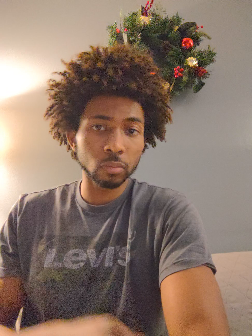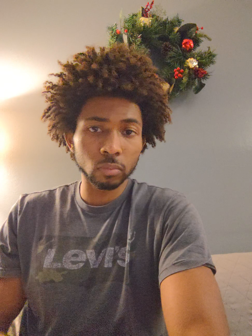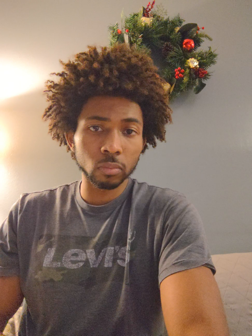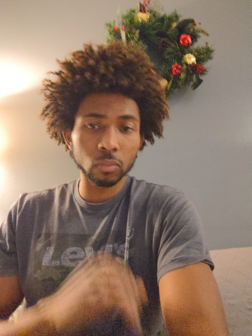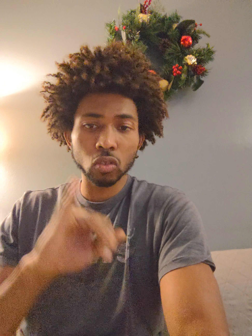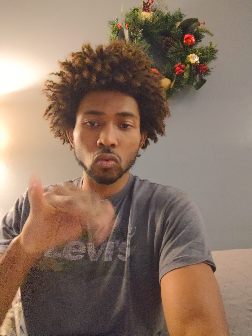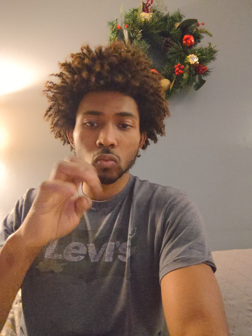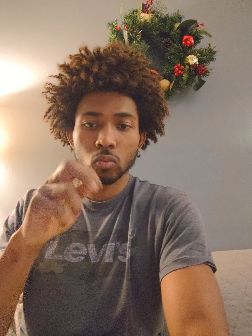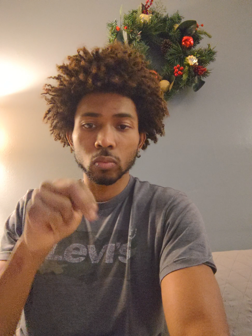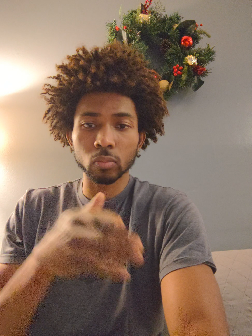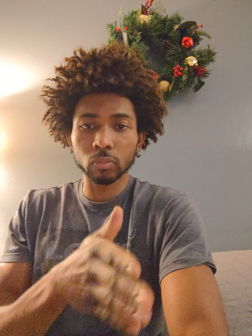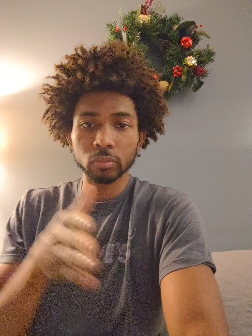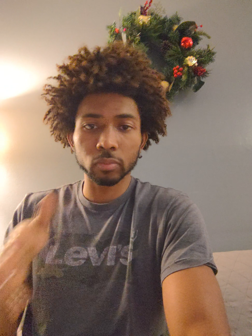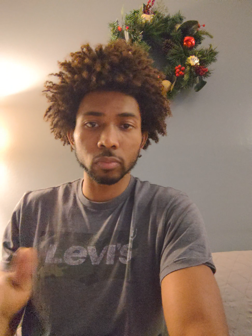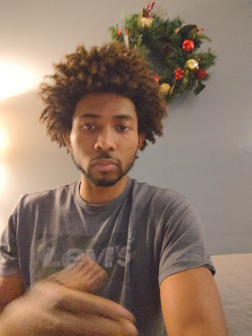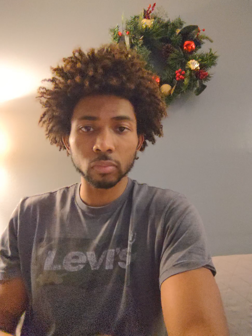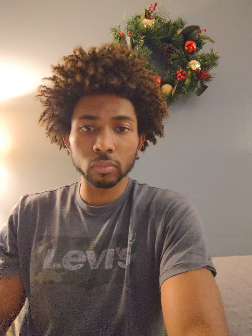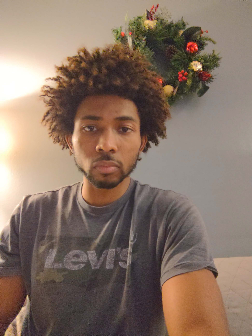jeans